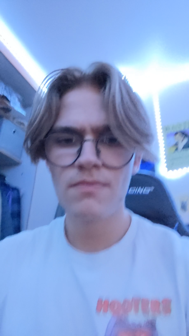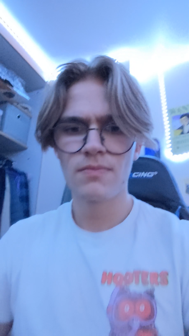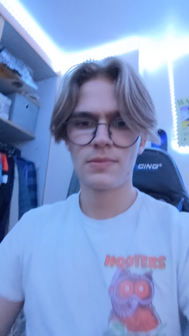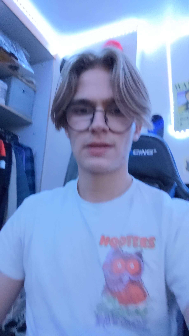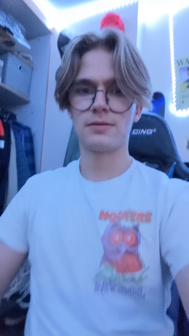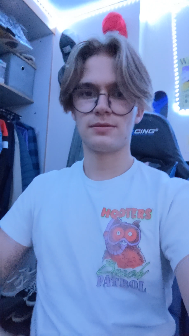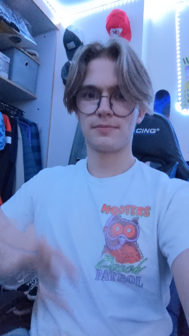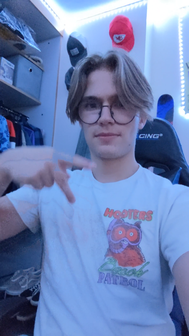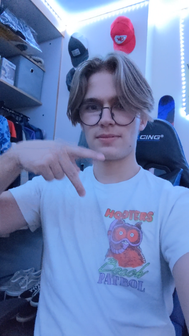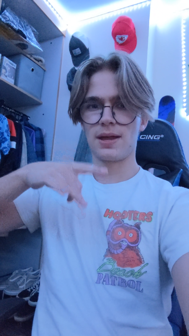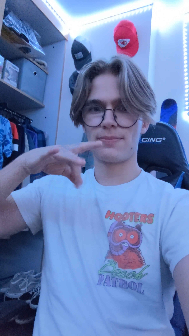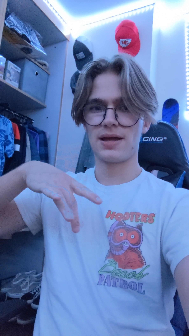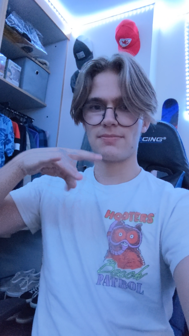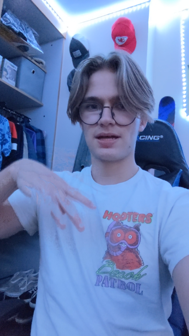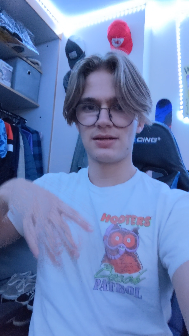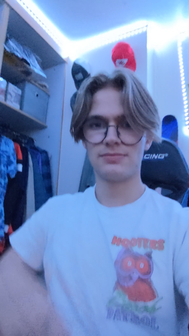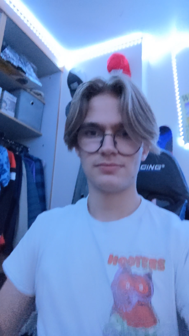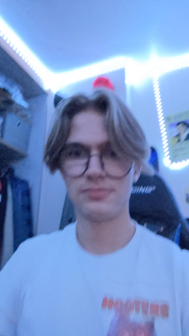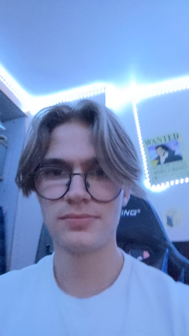pumpkin